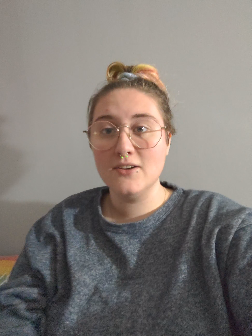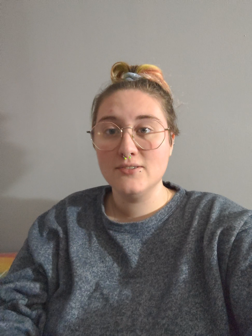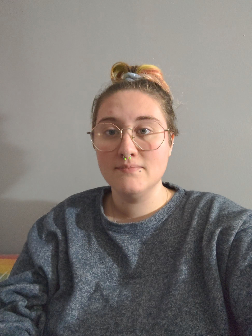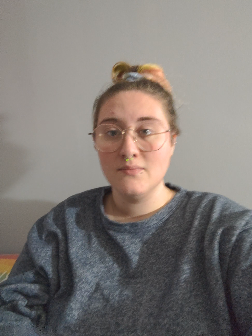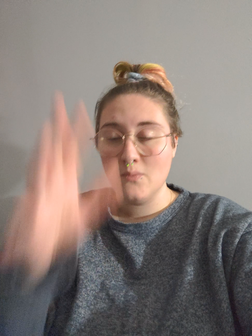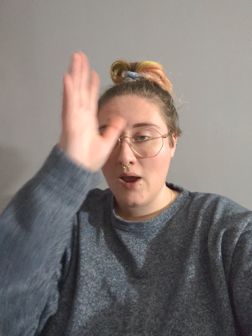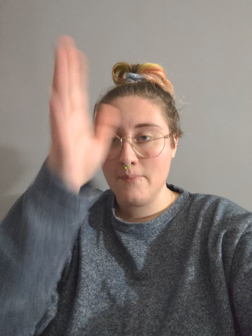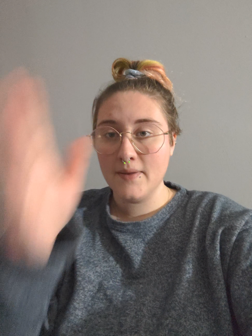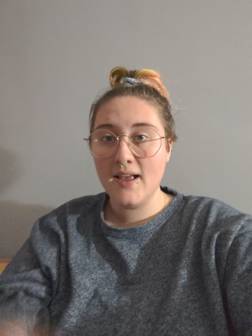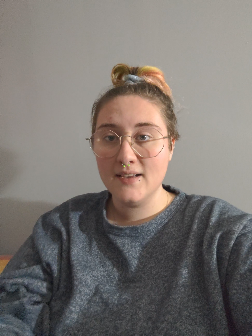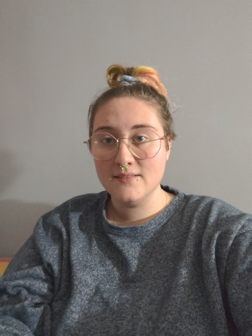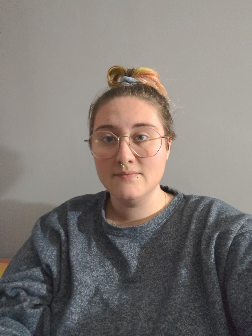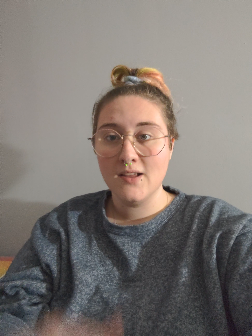grandpa